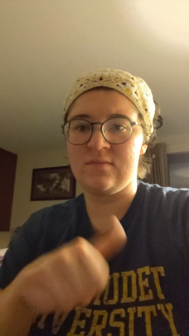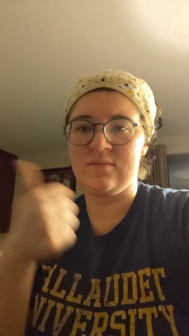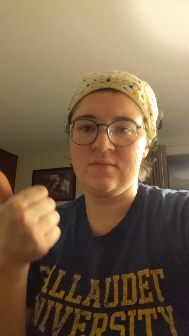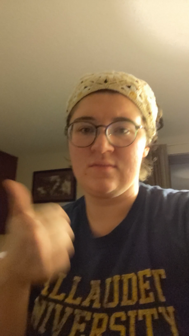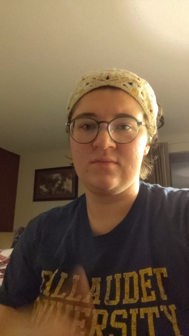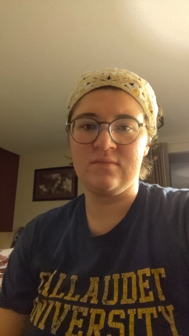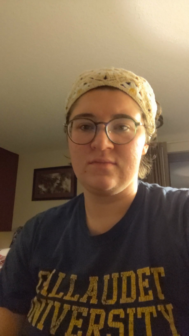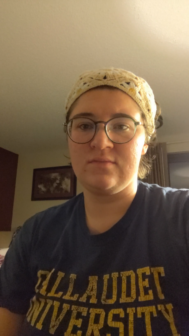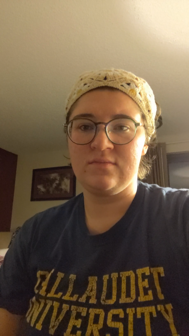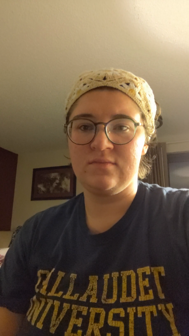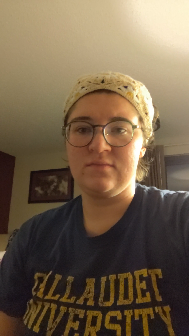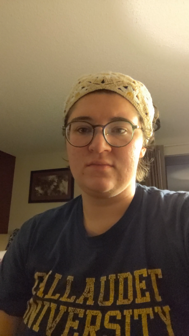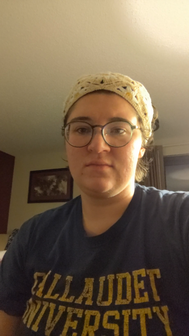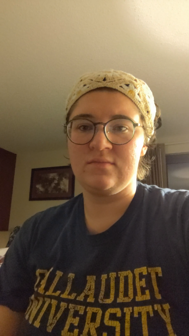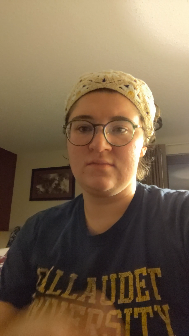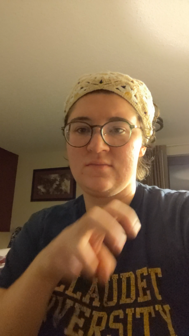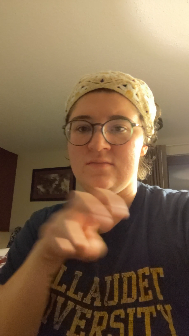bench